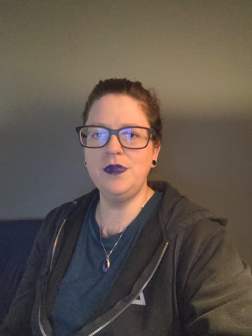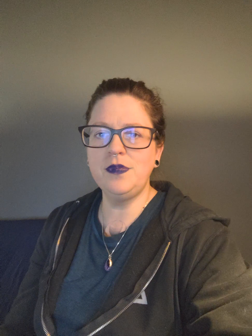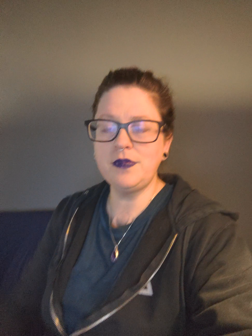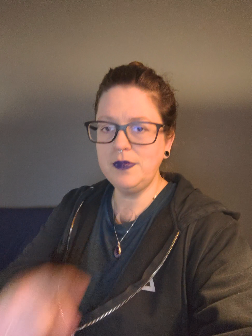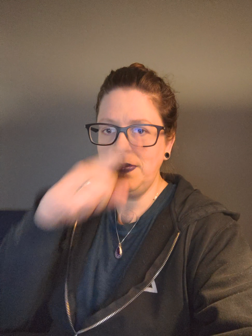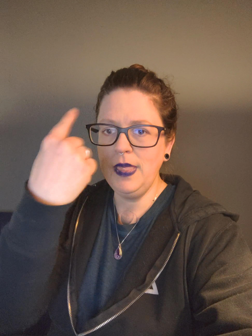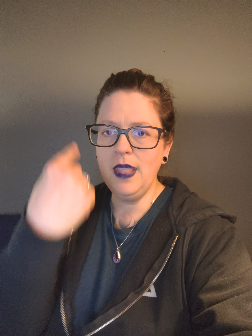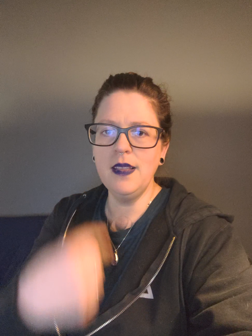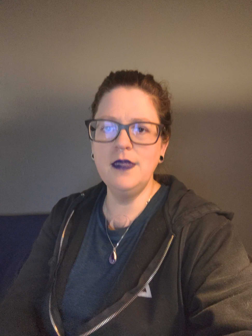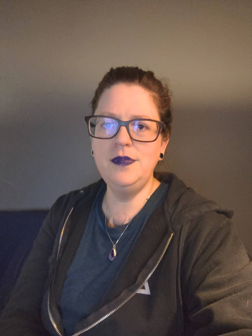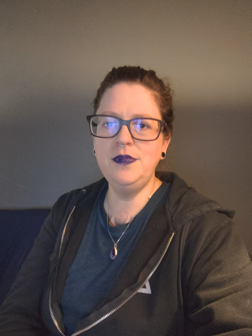black